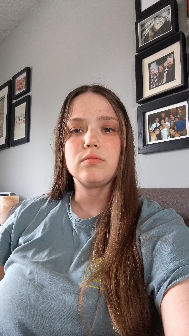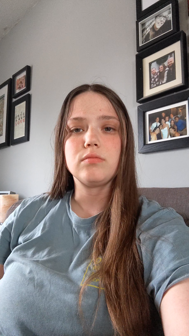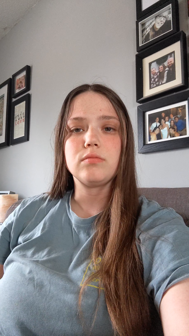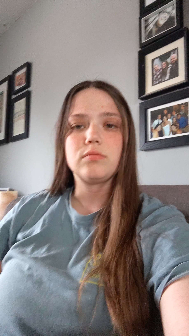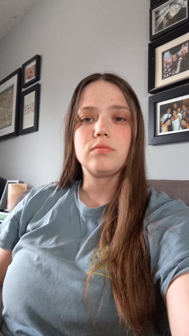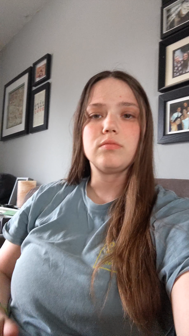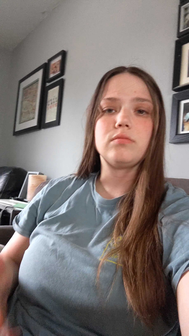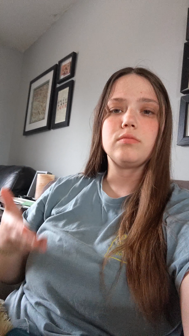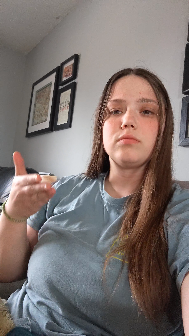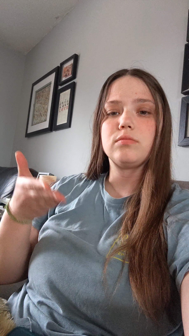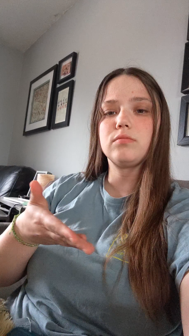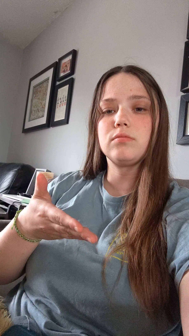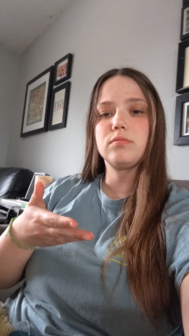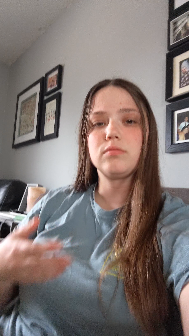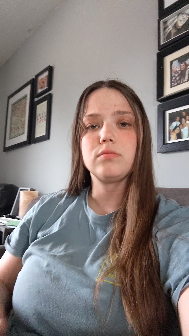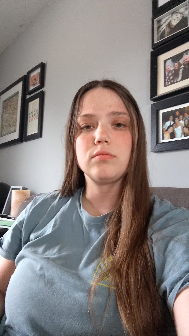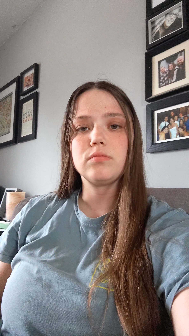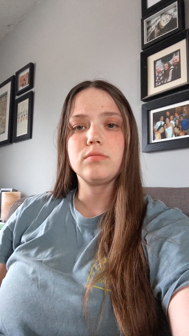oven